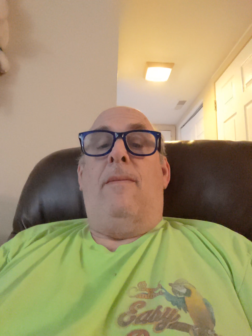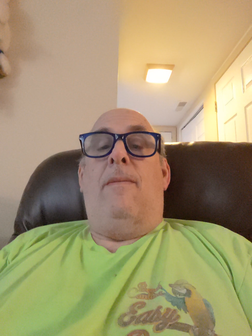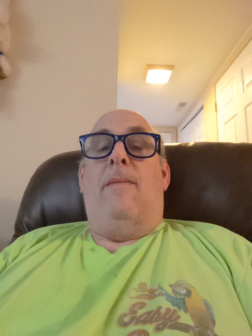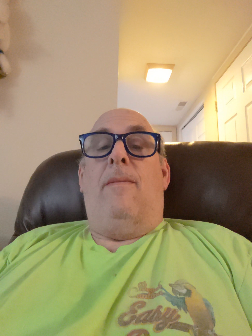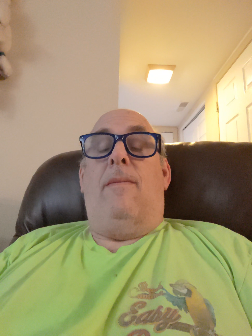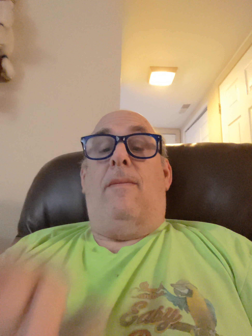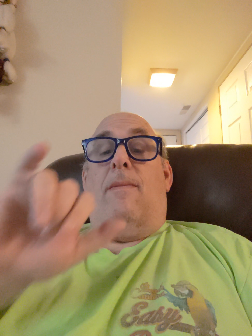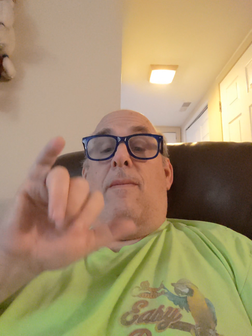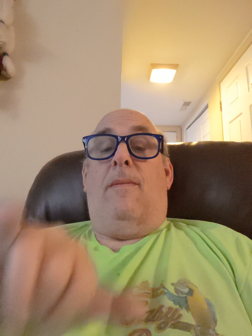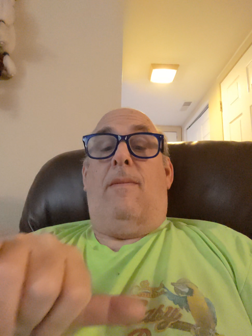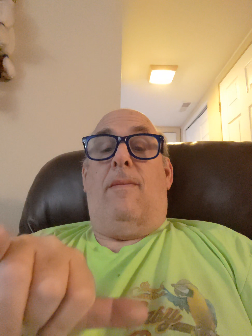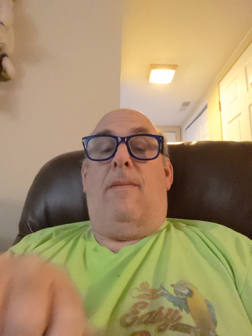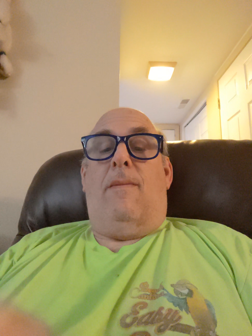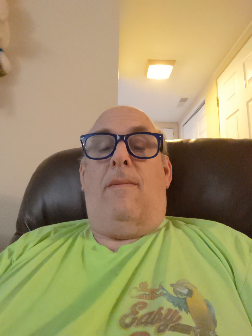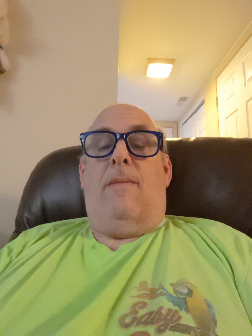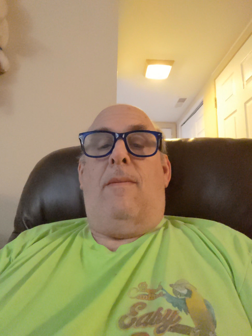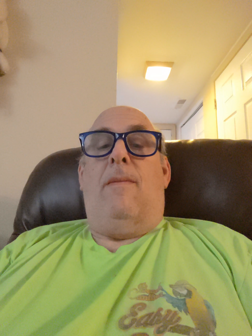that